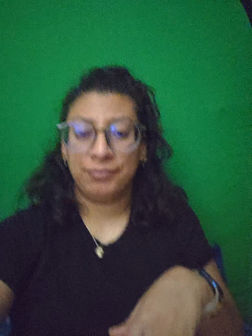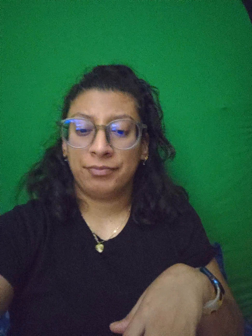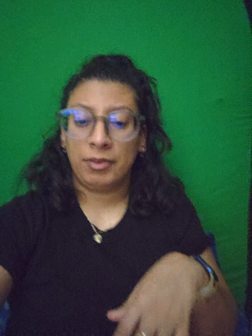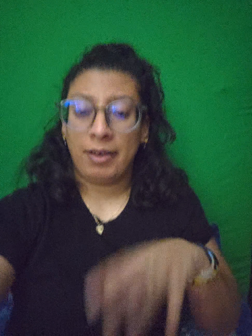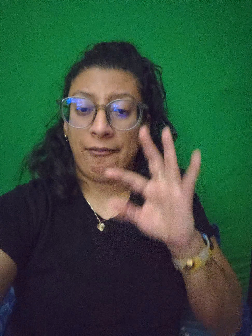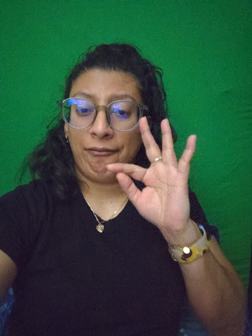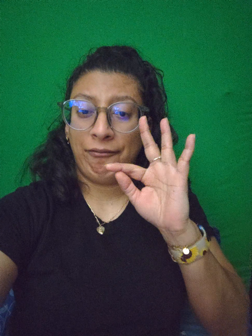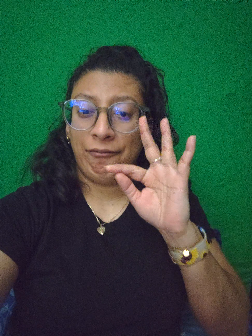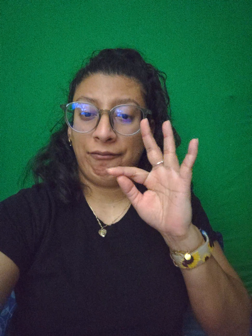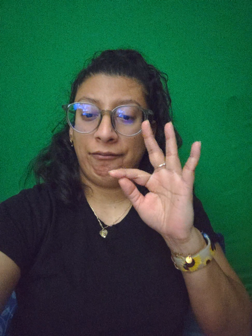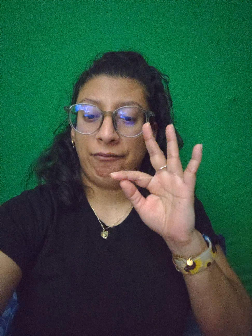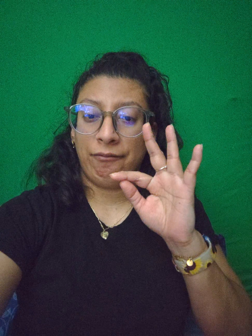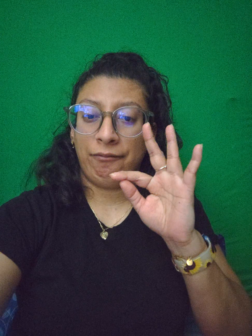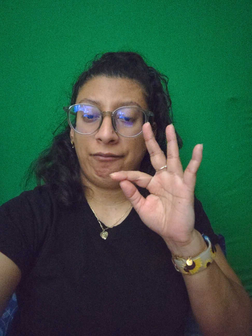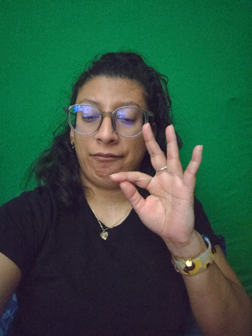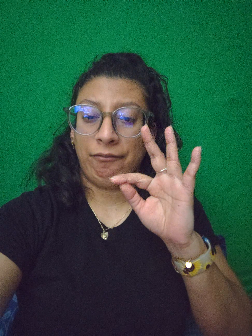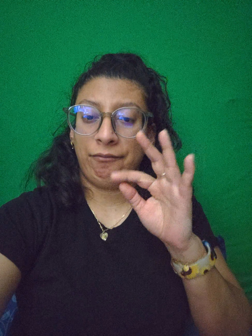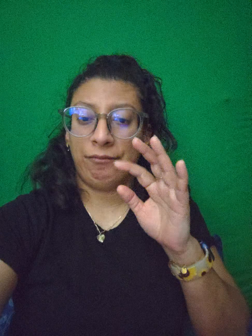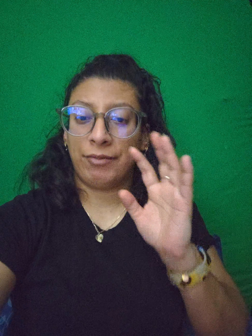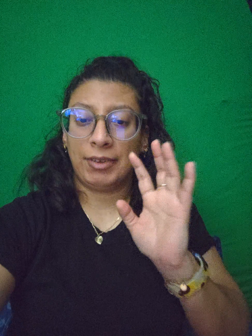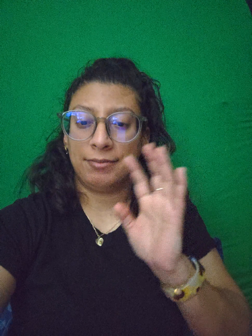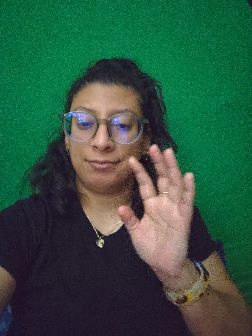taste